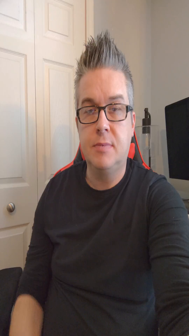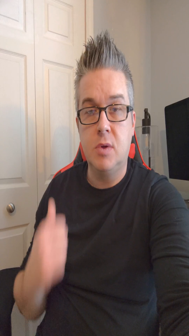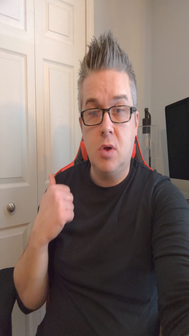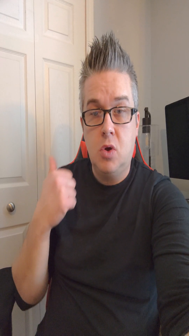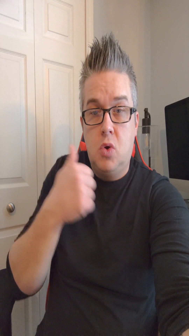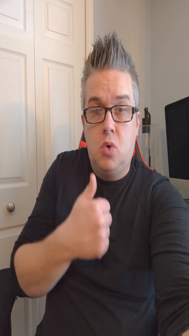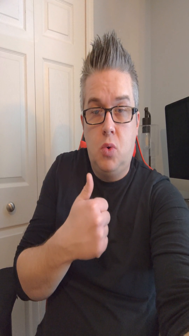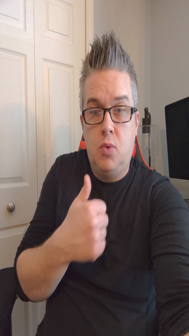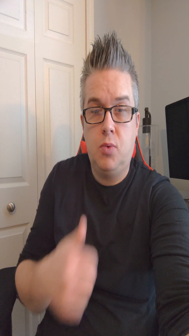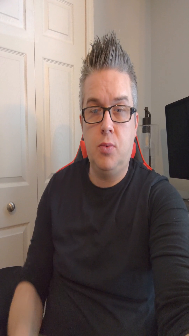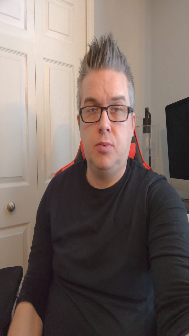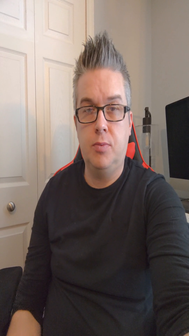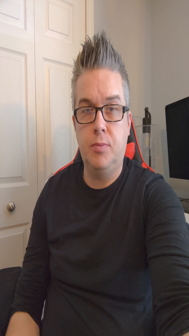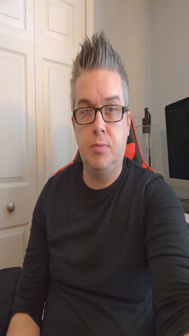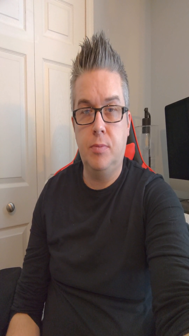jacket